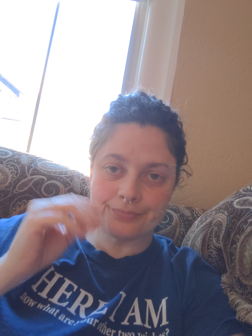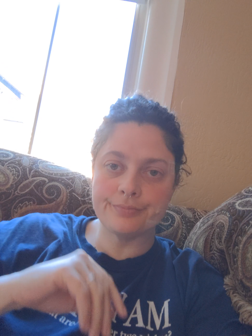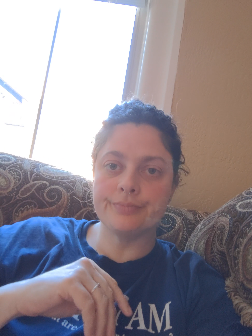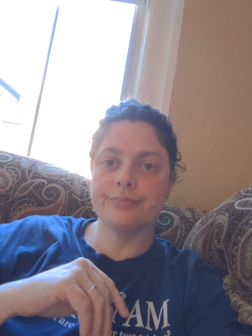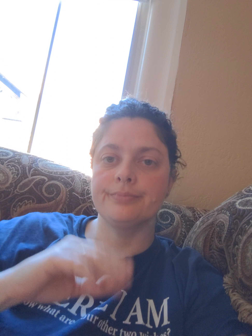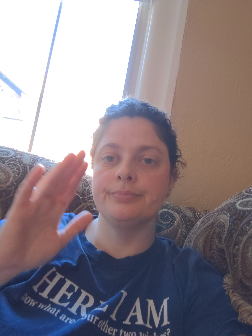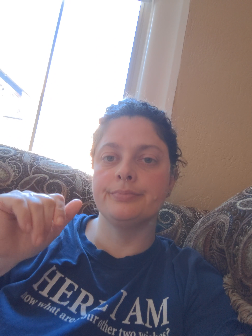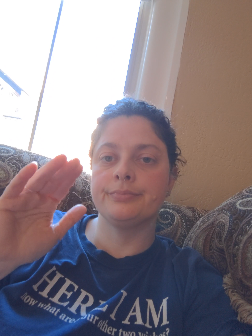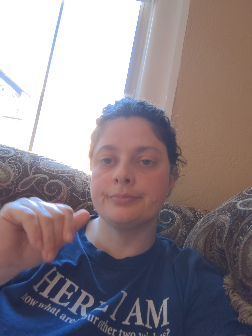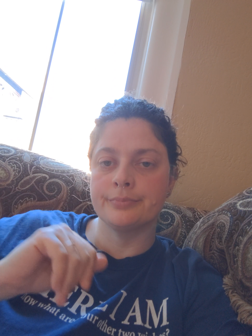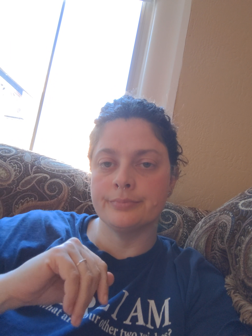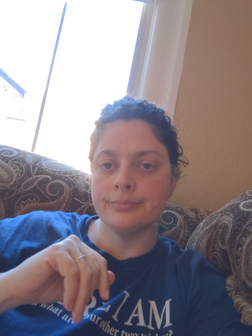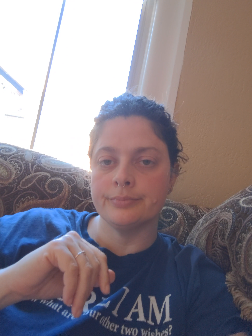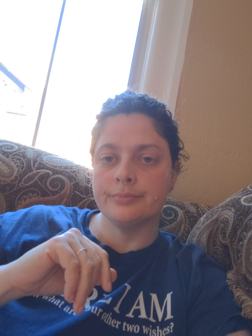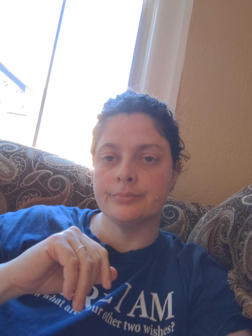bye